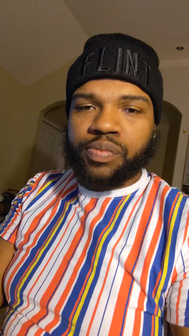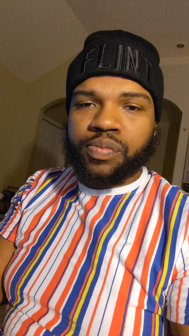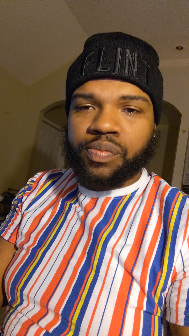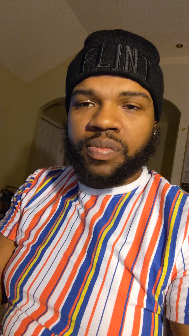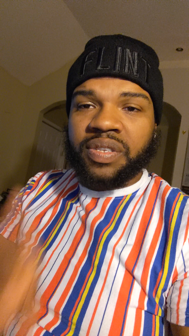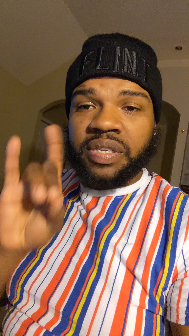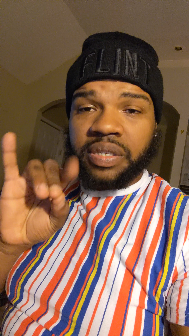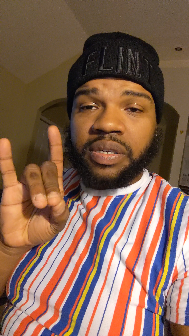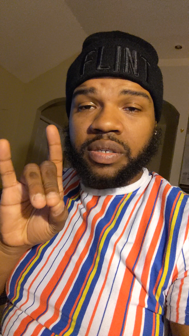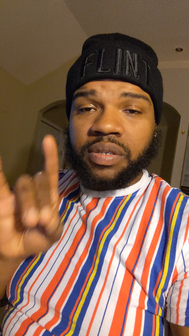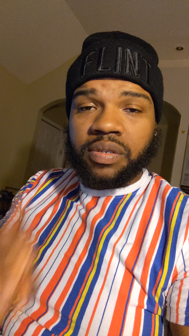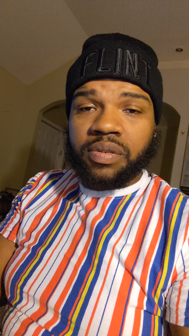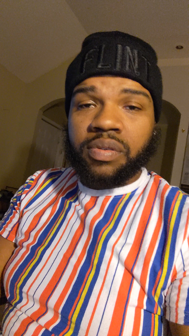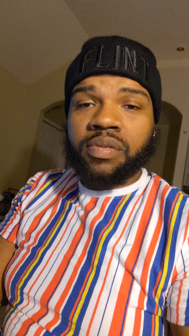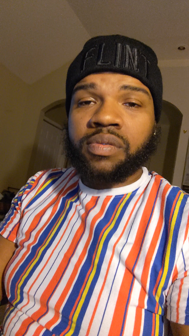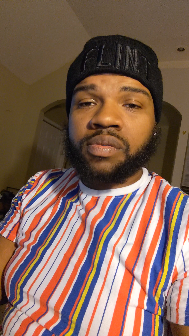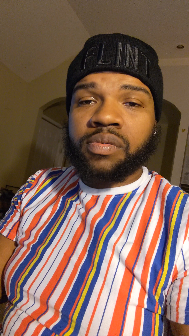did